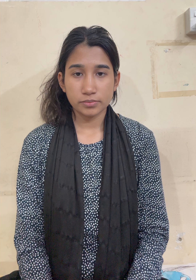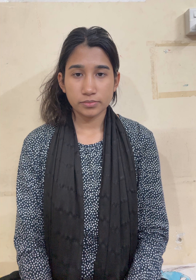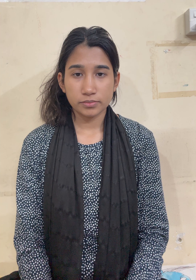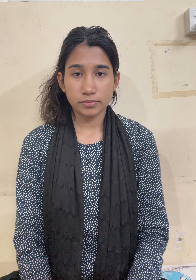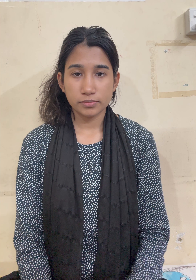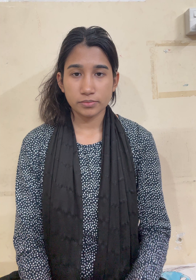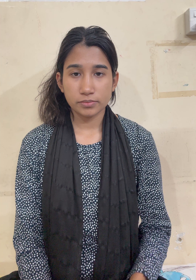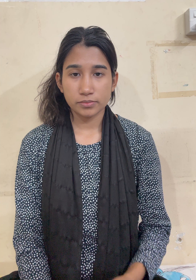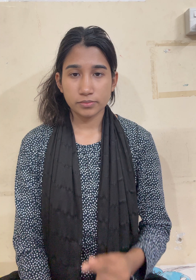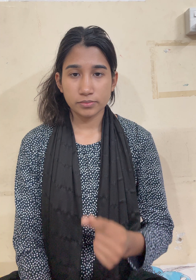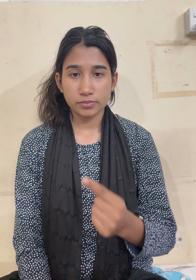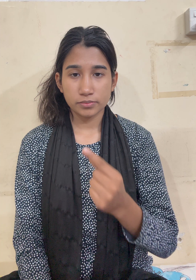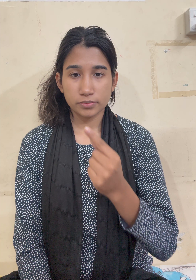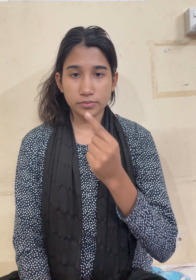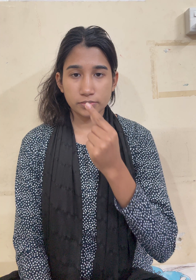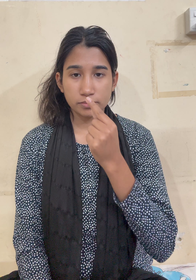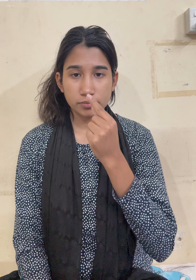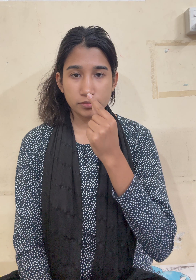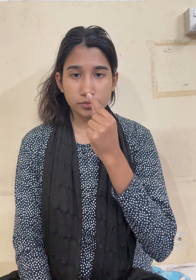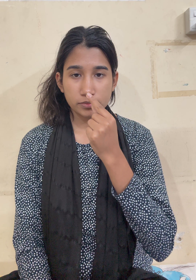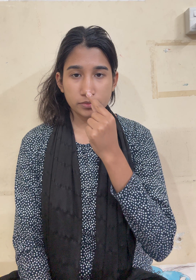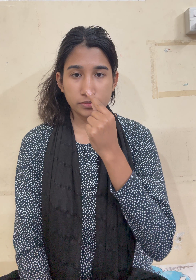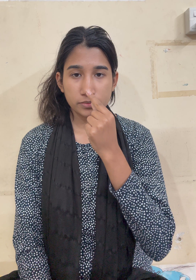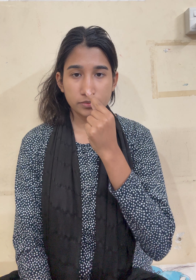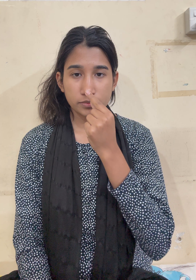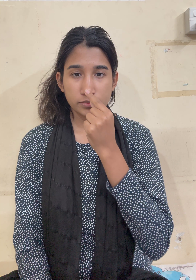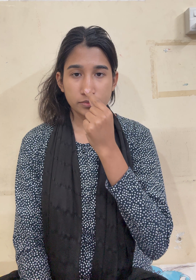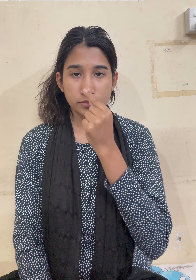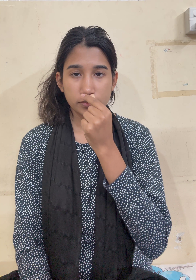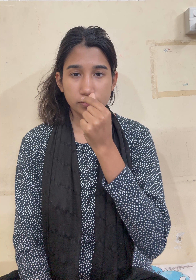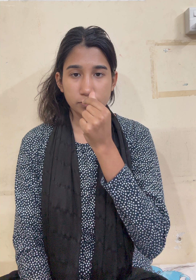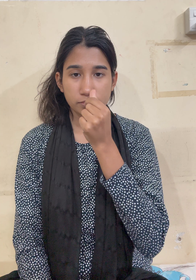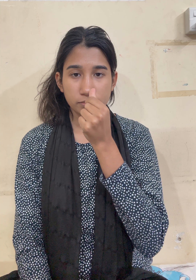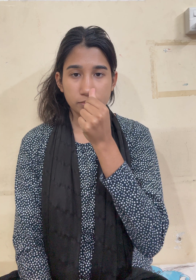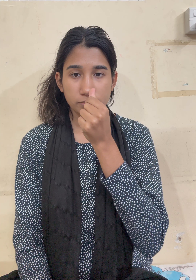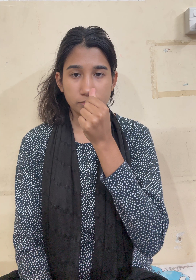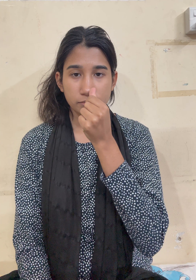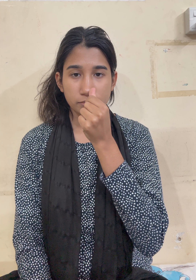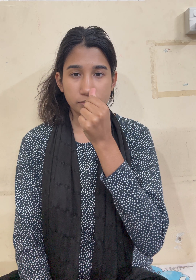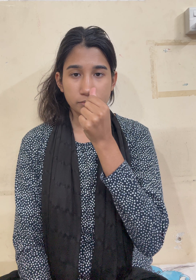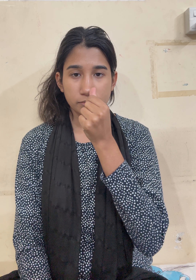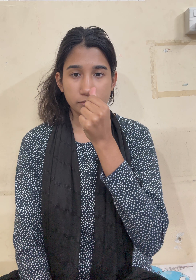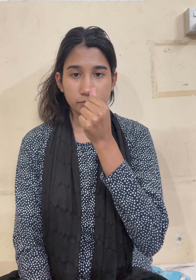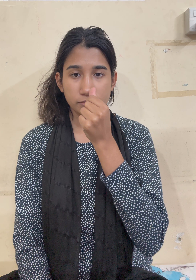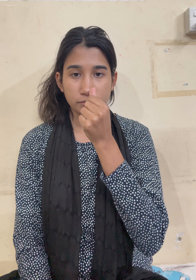সবুজ